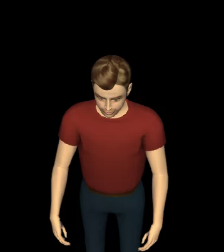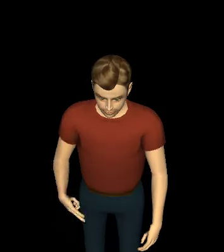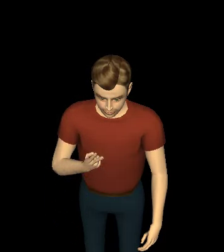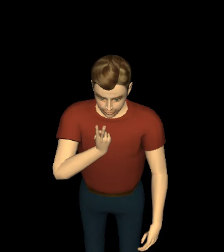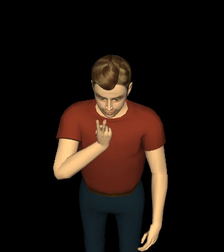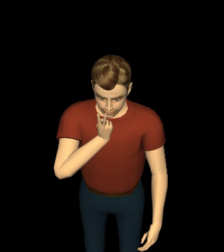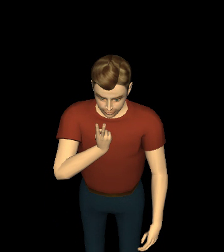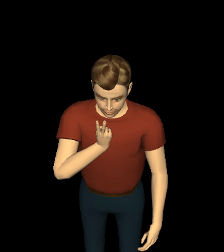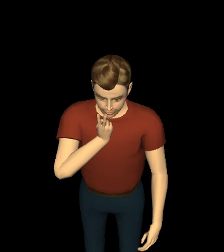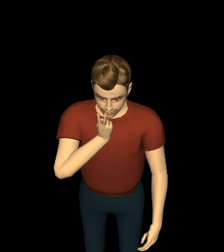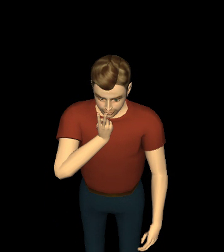يدخن